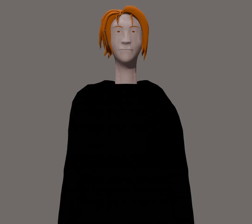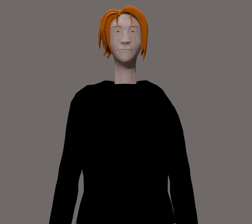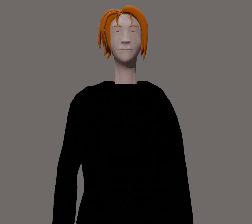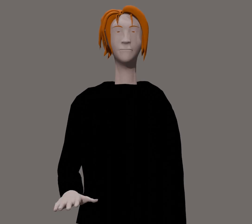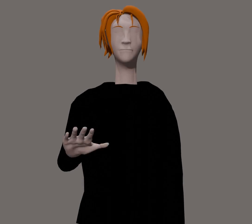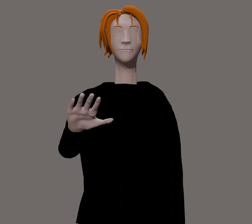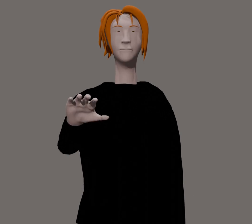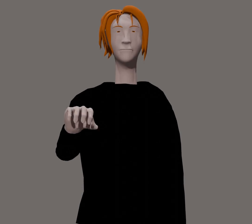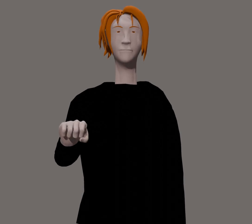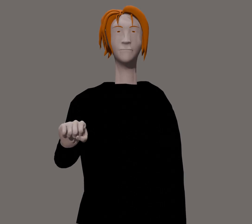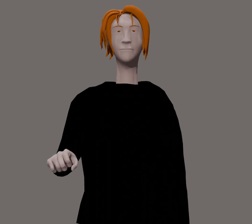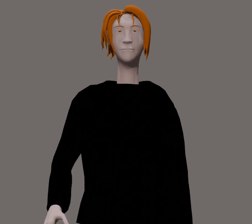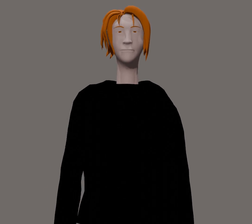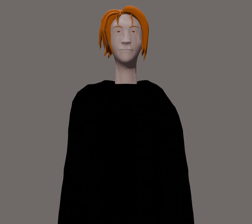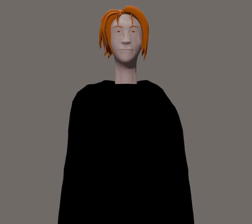Clutch